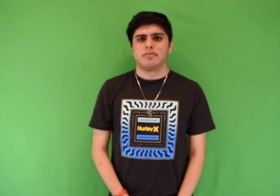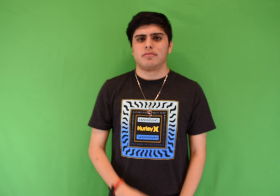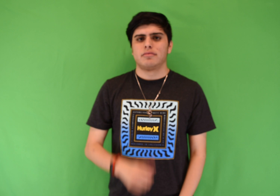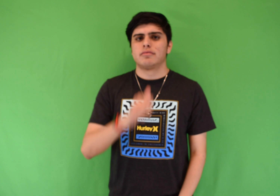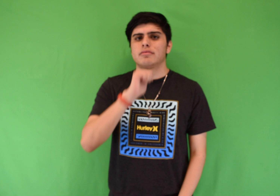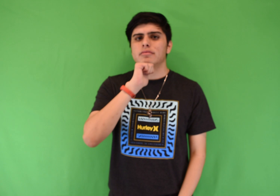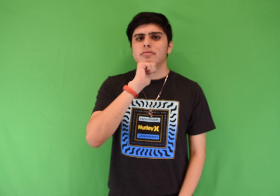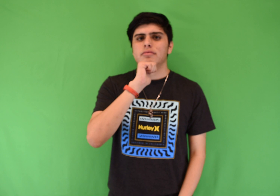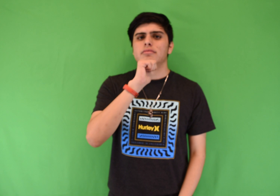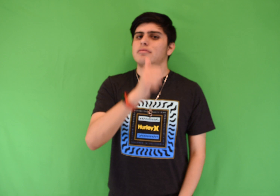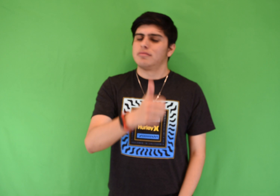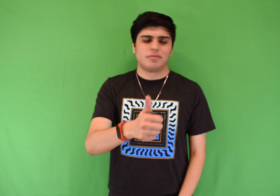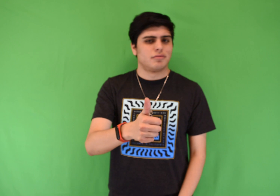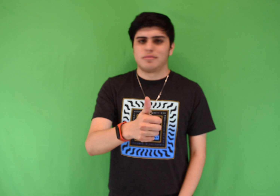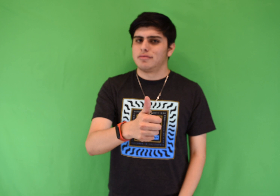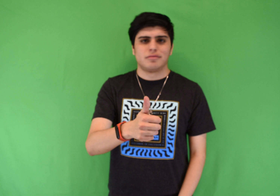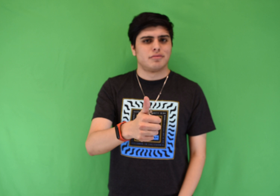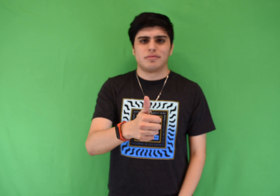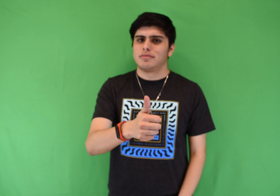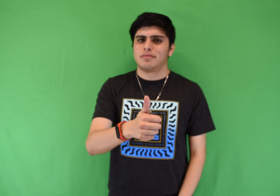no nada